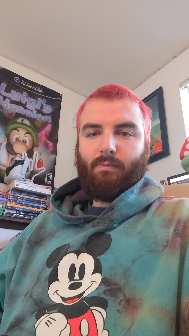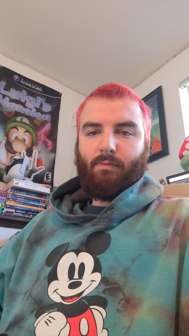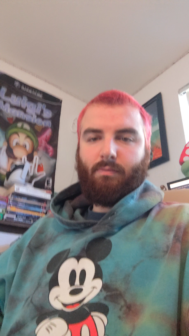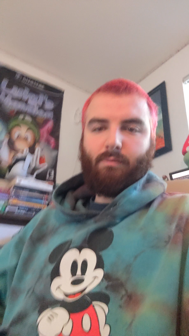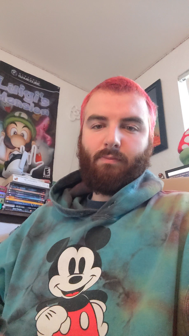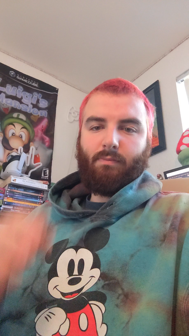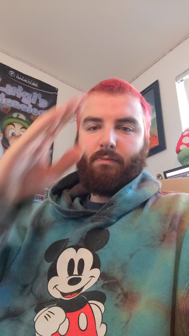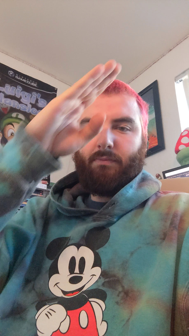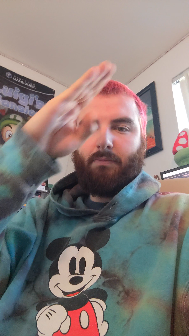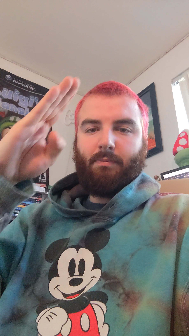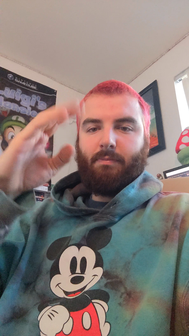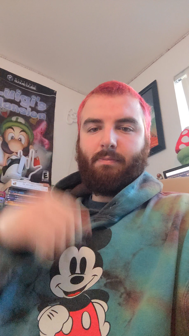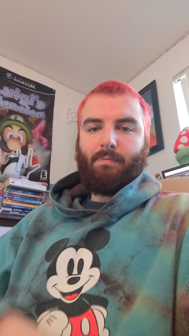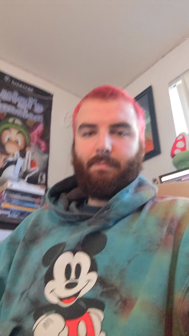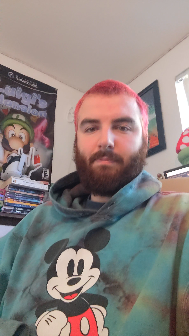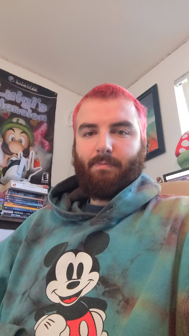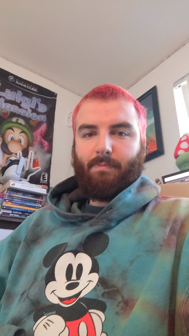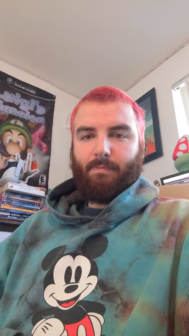roof